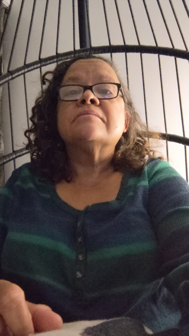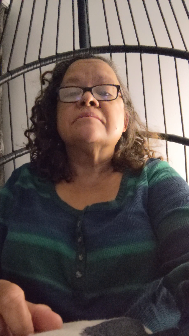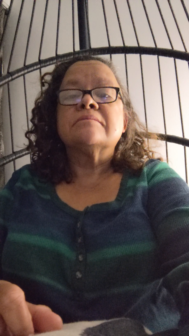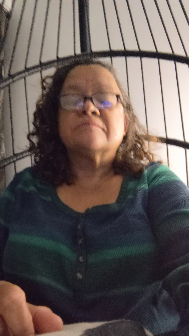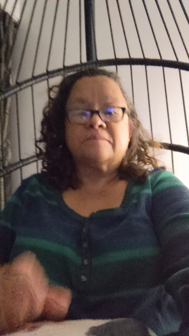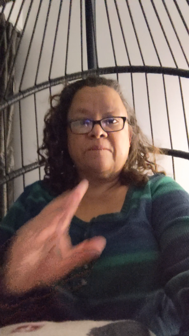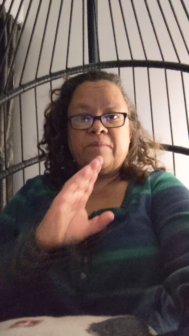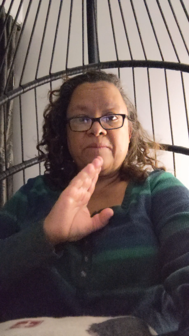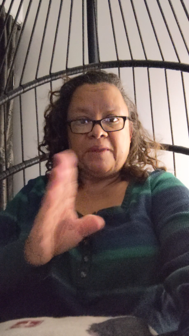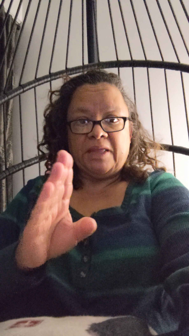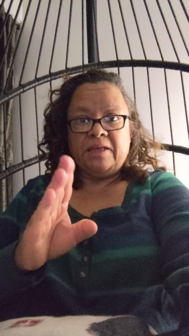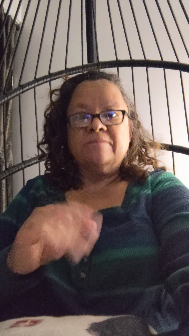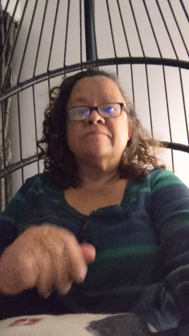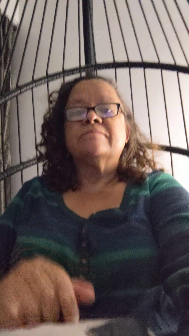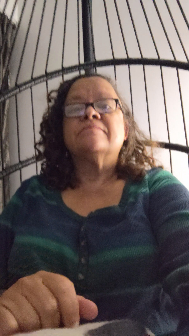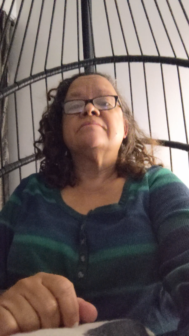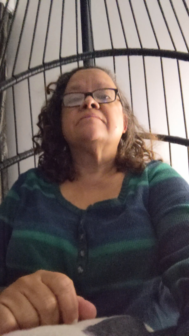be